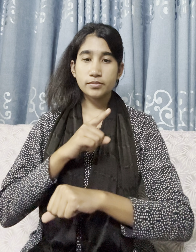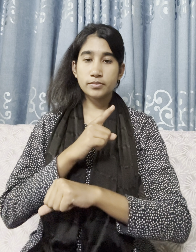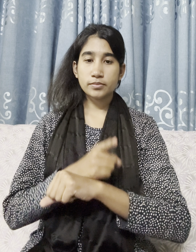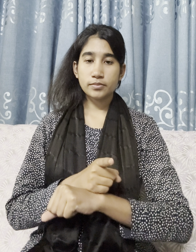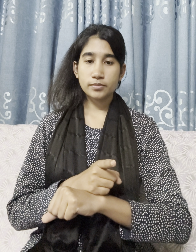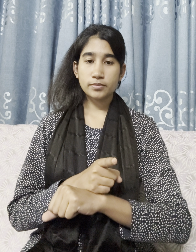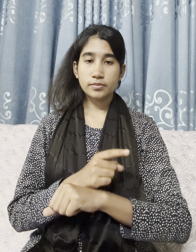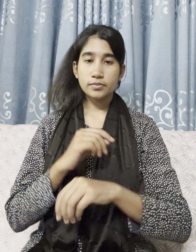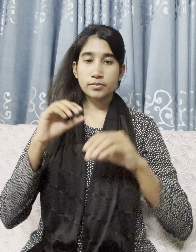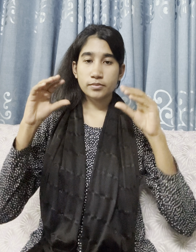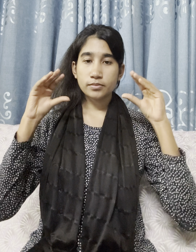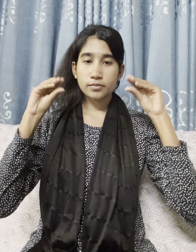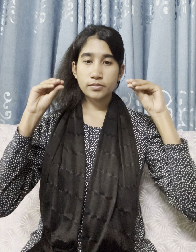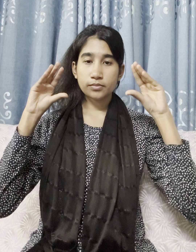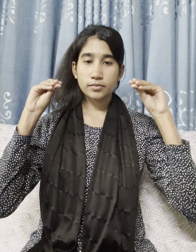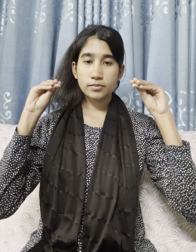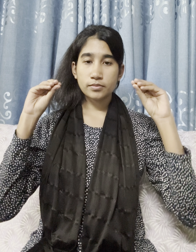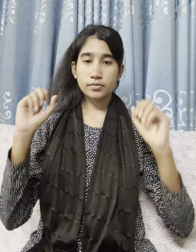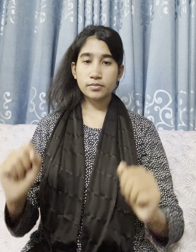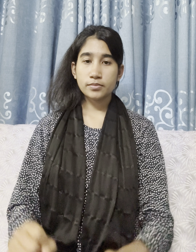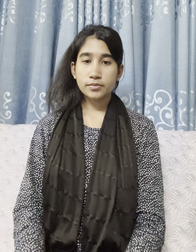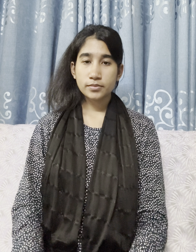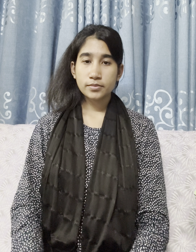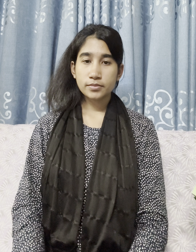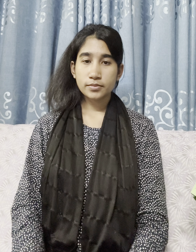শিক্ষক